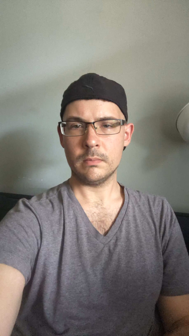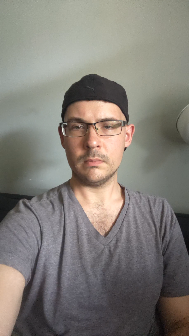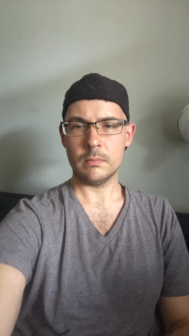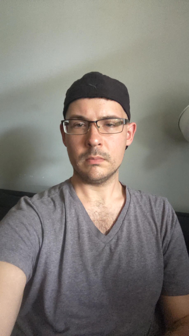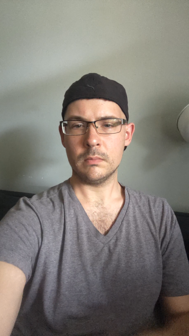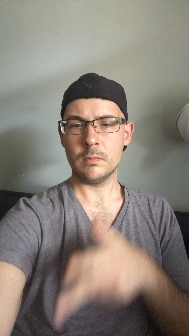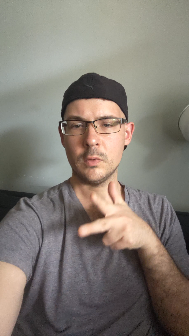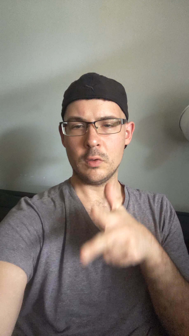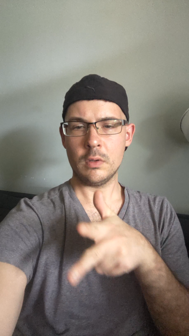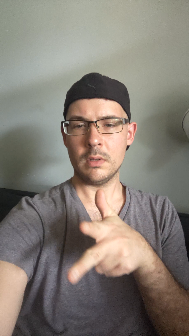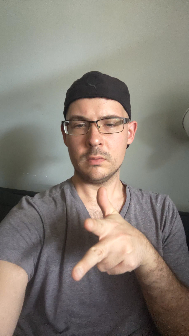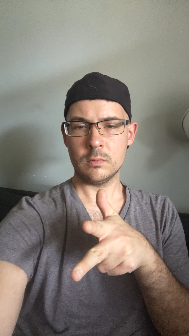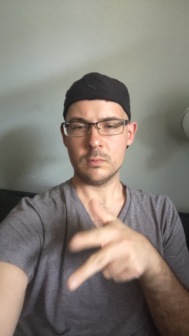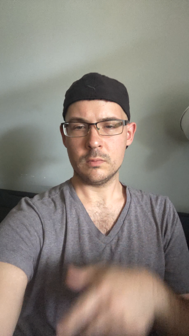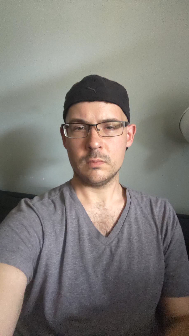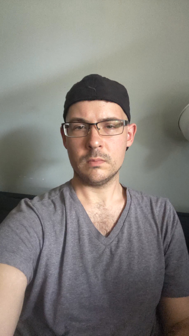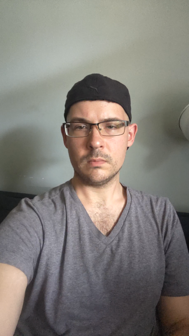garage